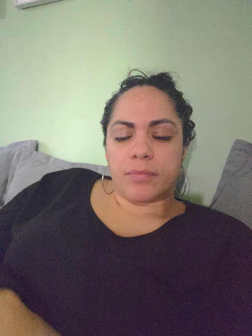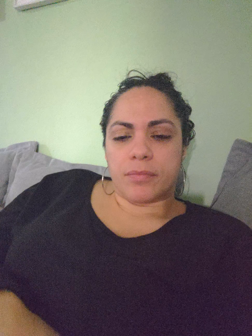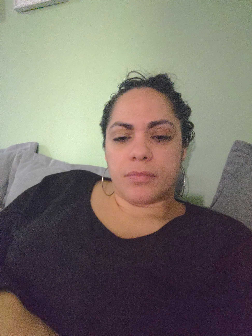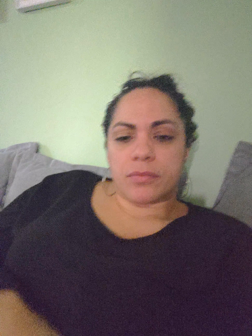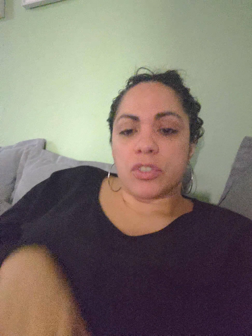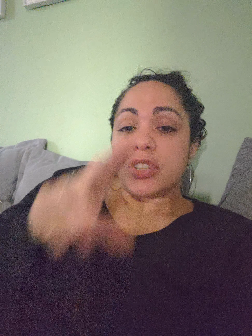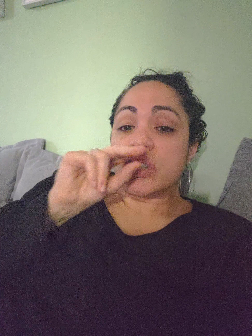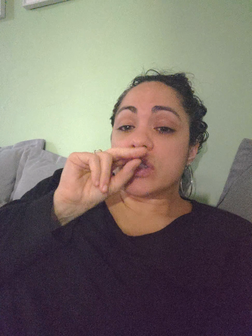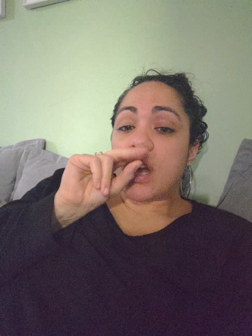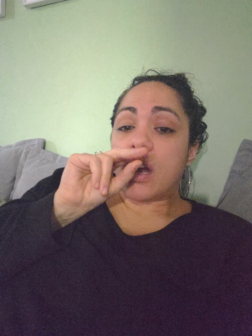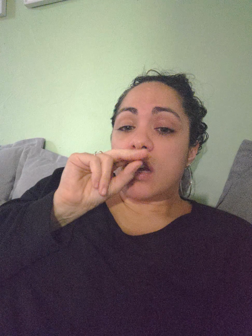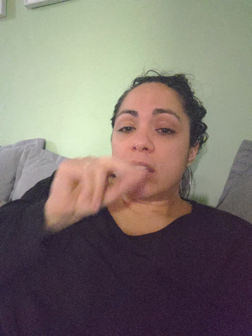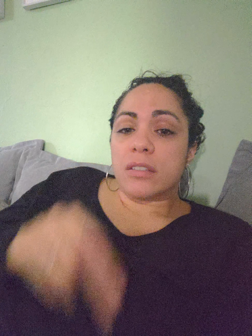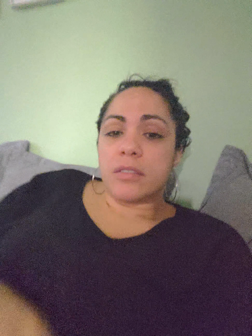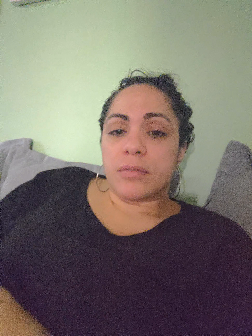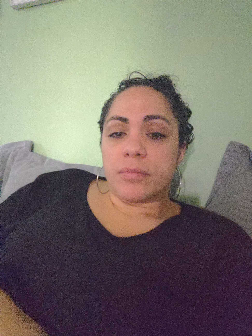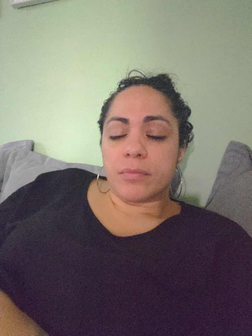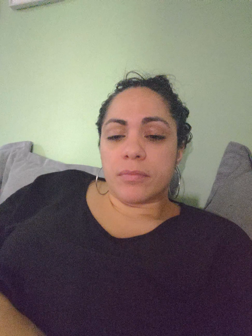duck